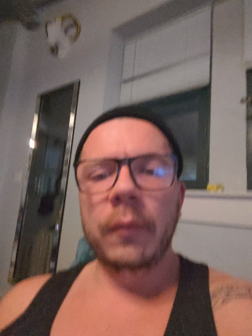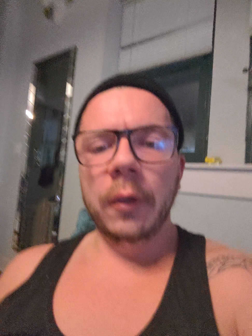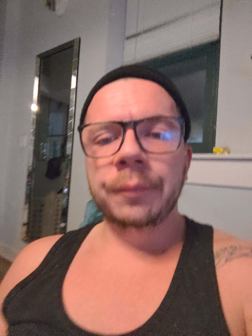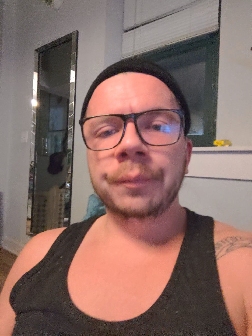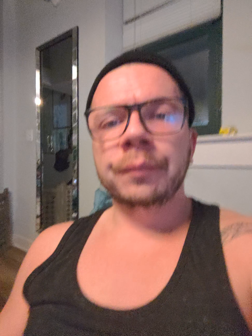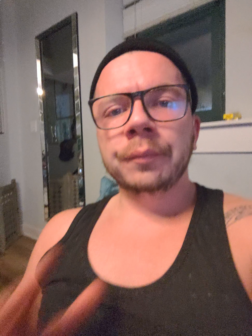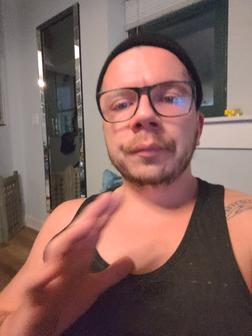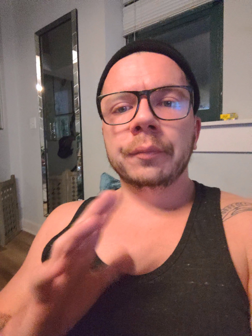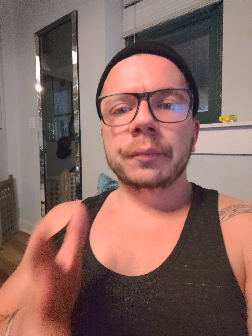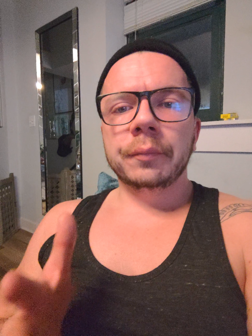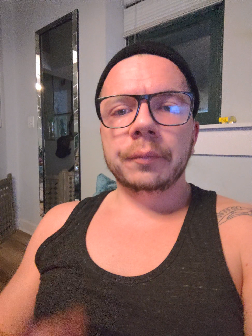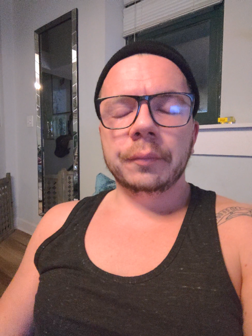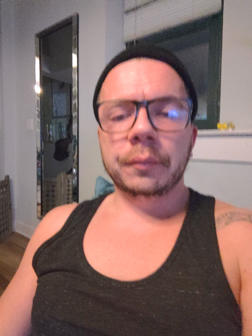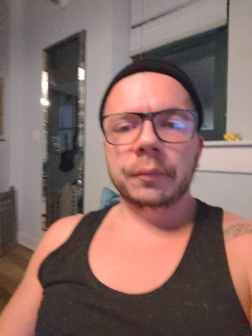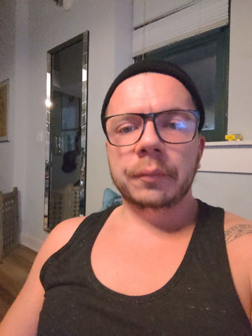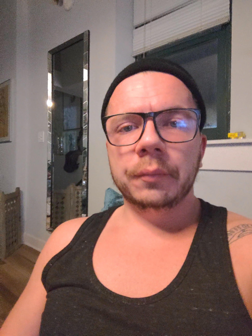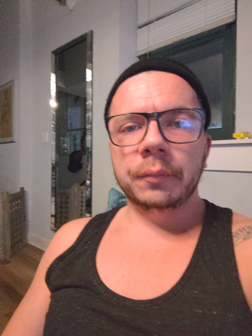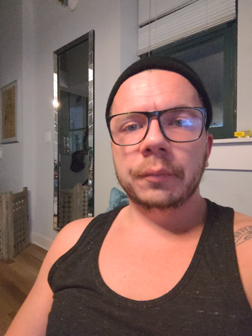fine